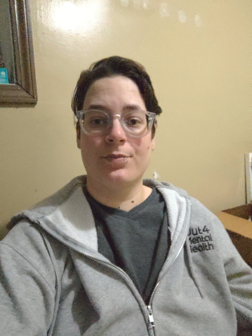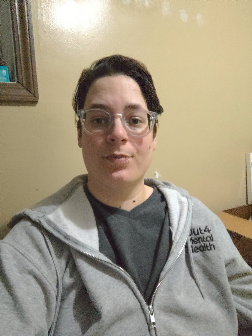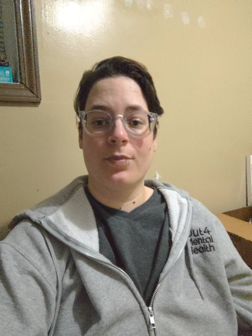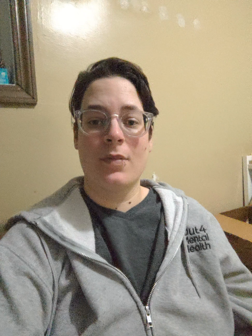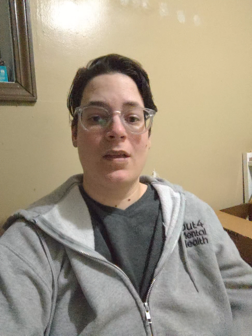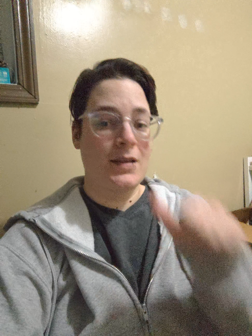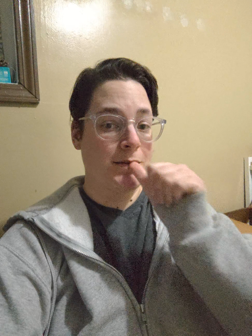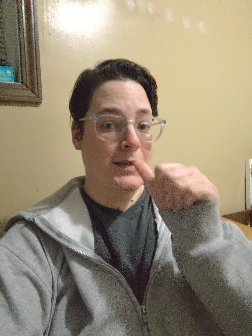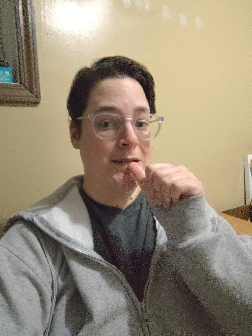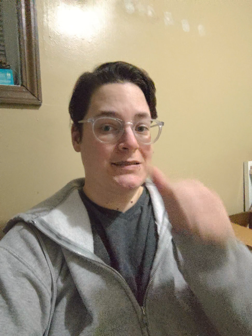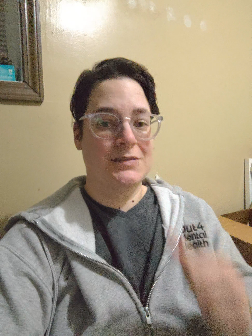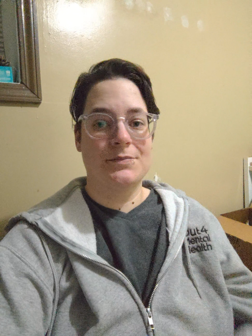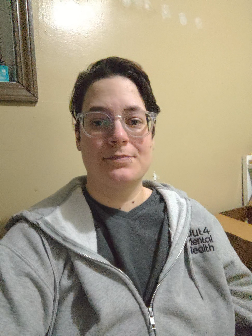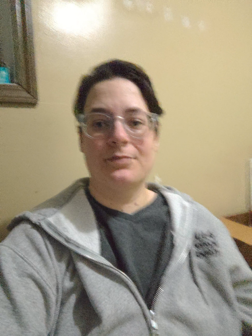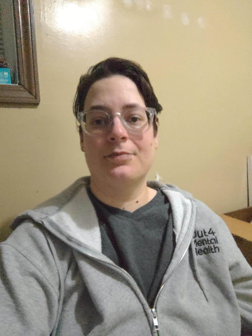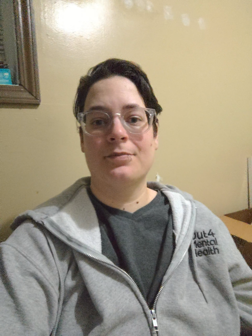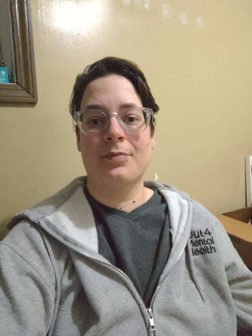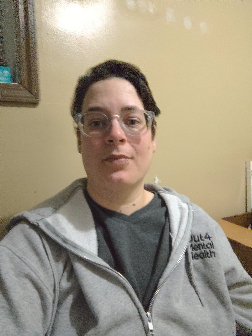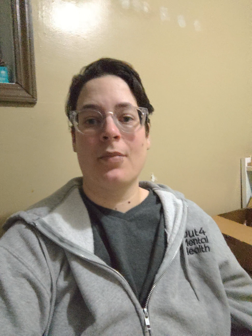nuts